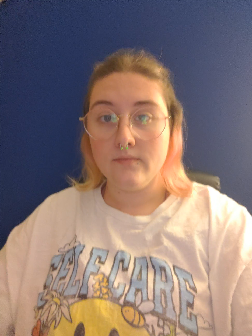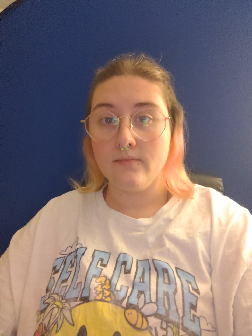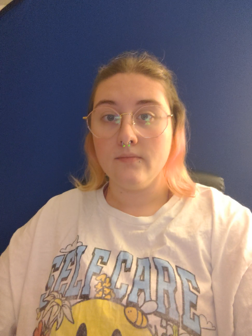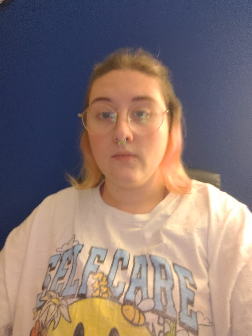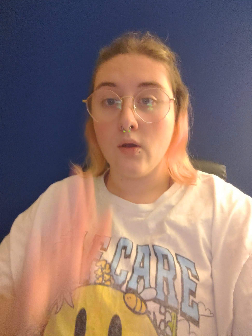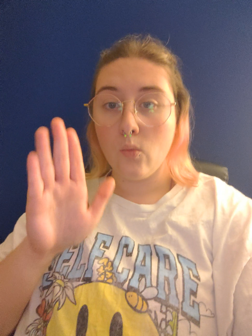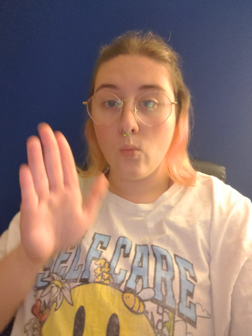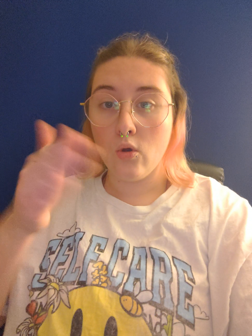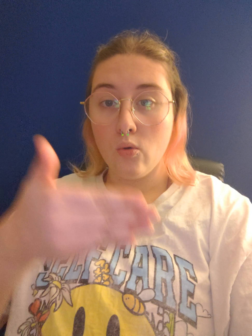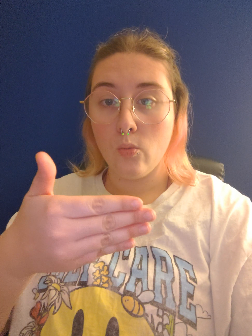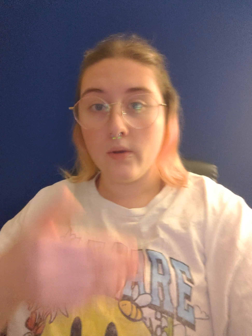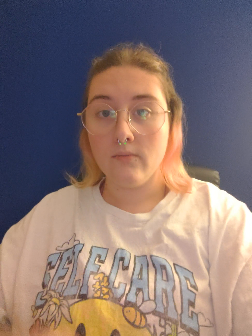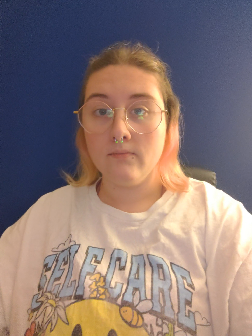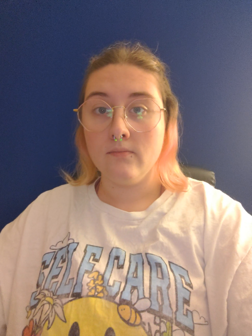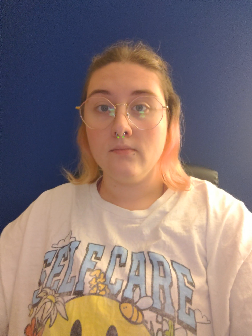room